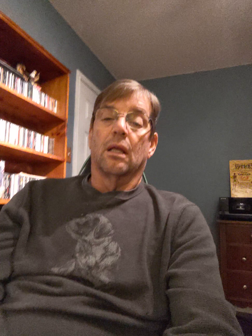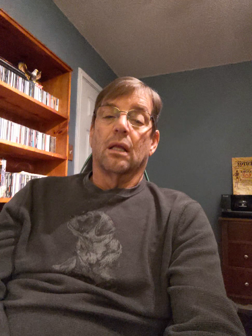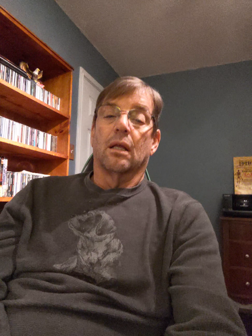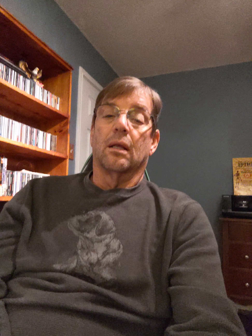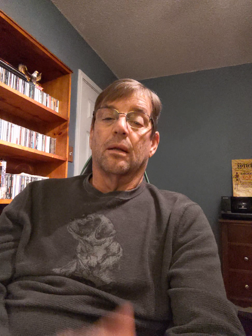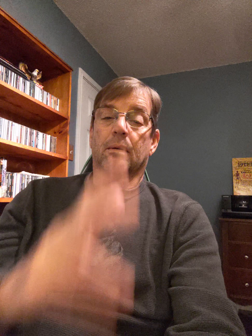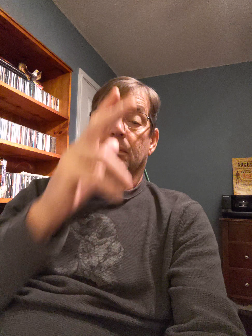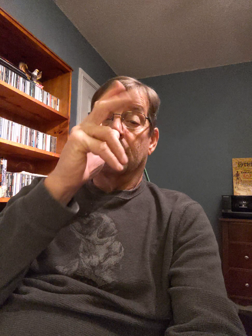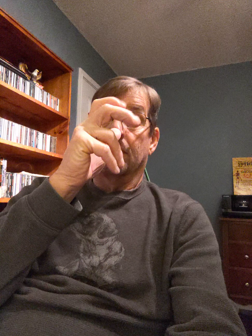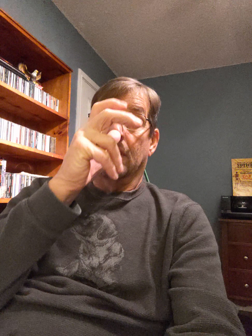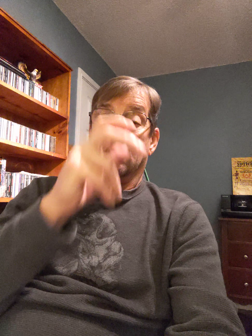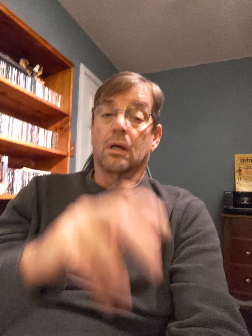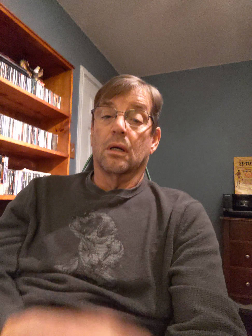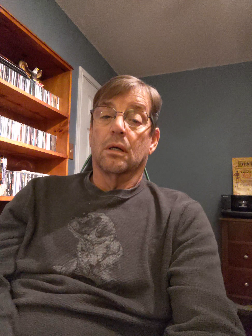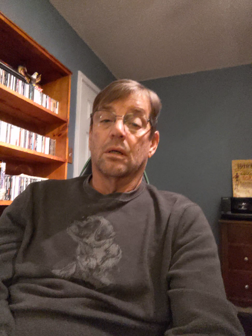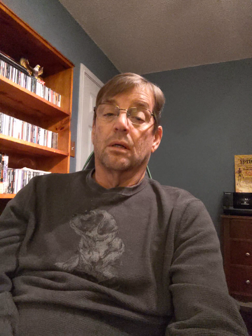bug